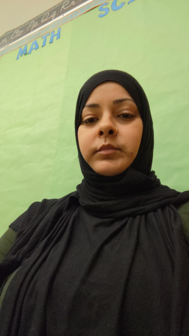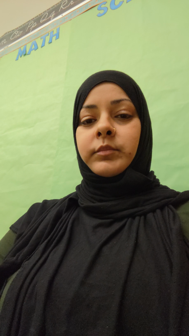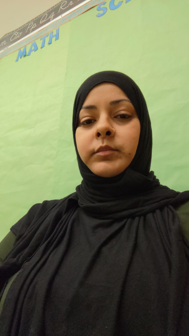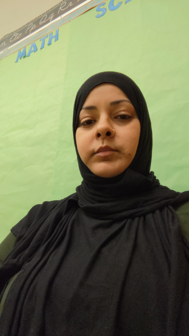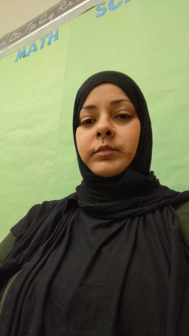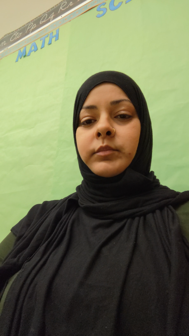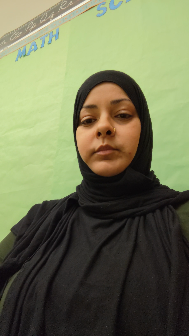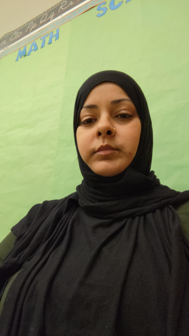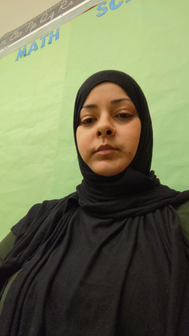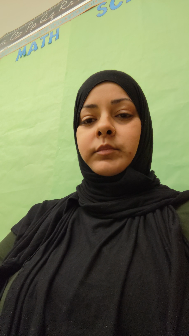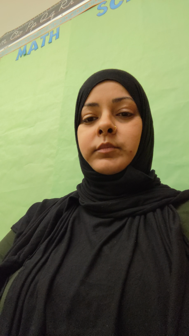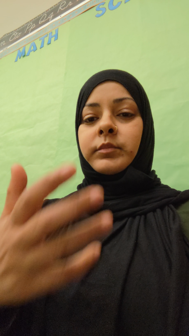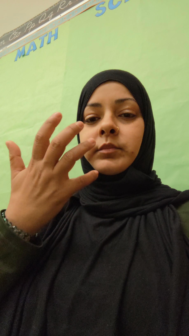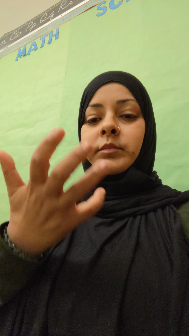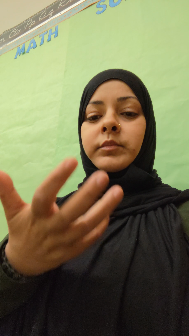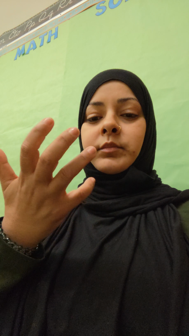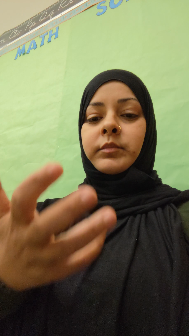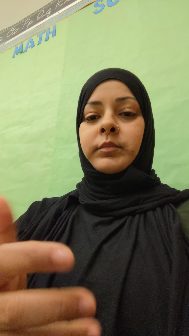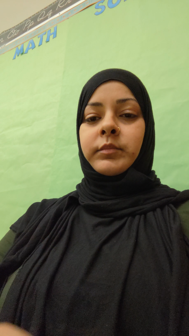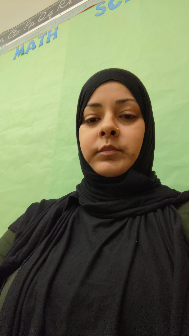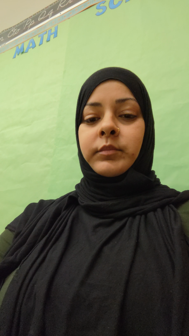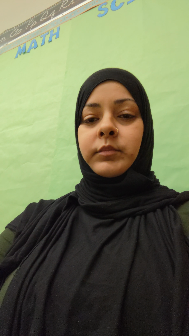heavy